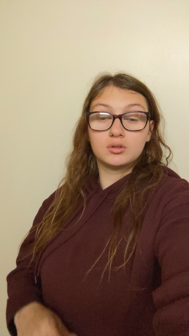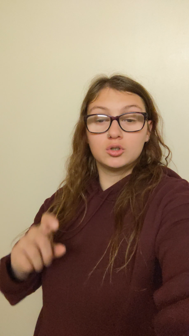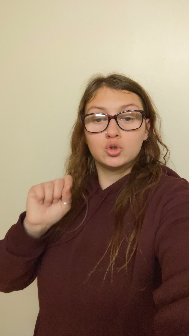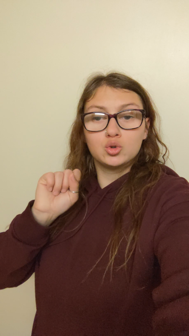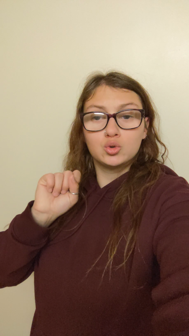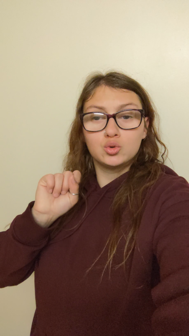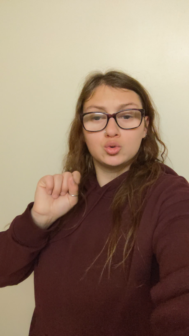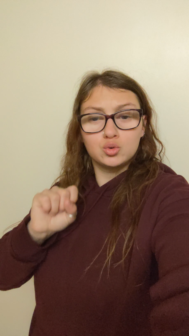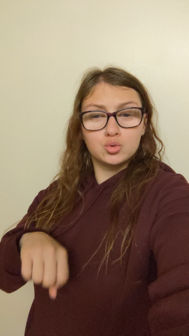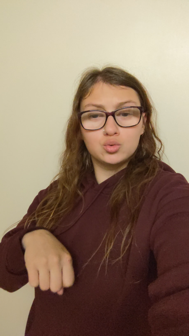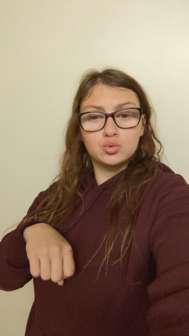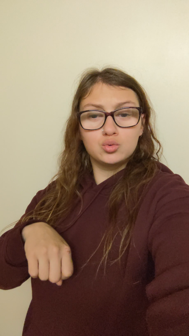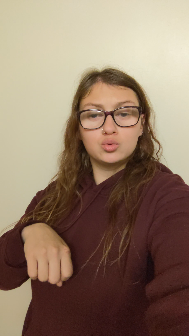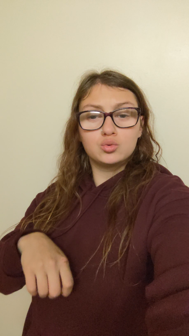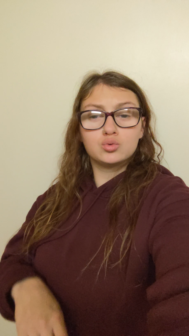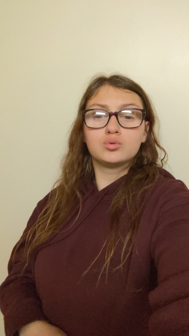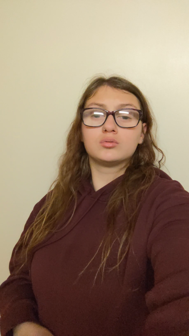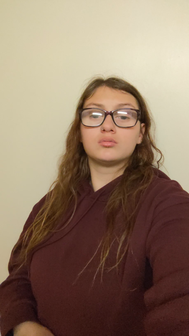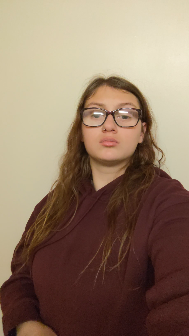could